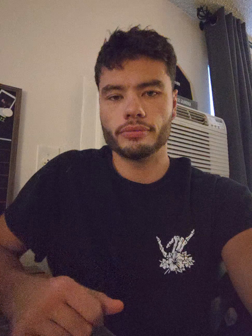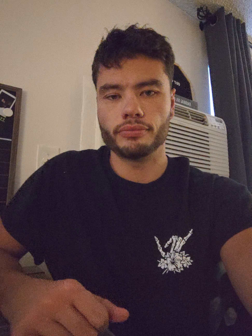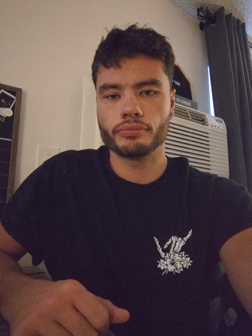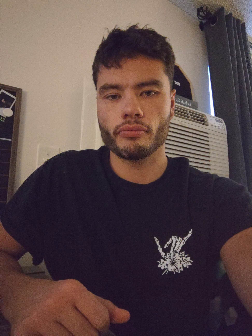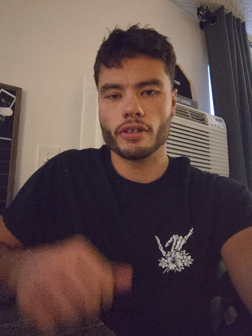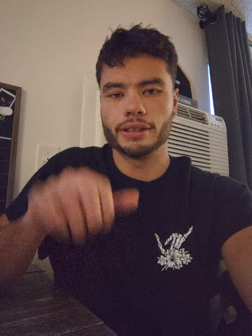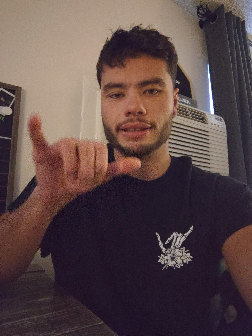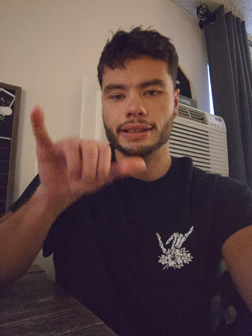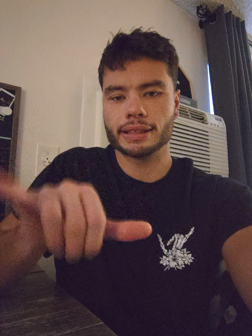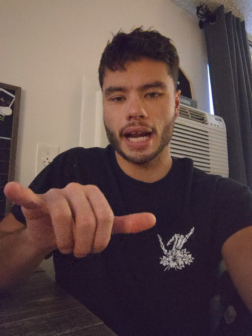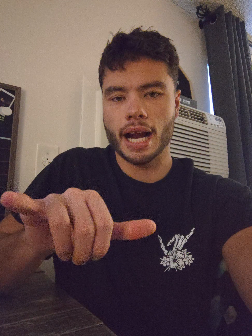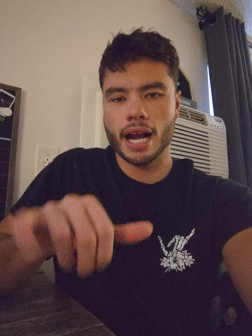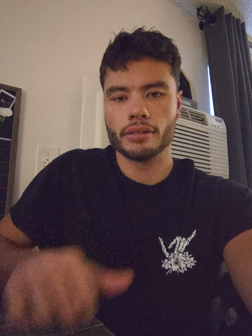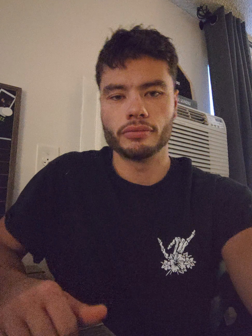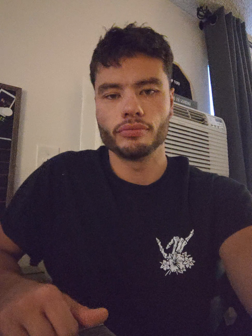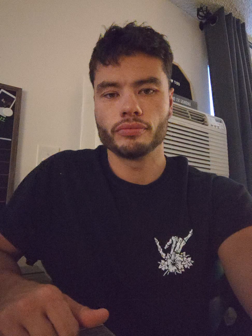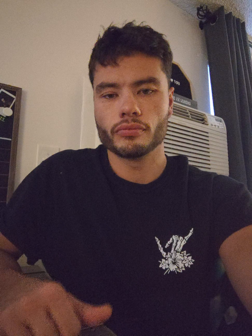stay